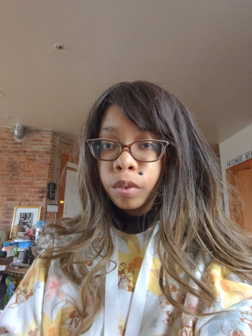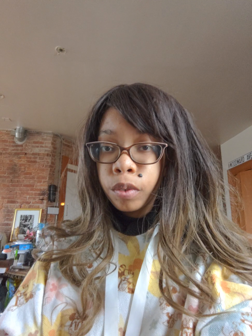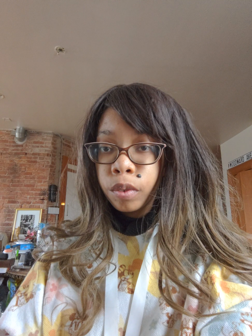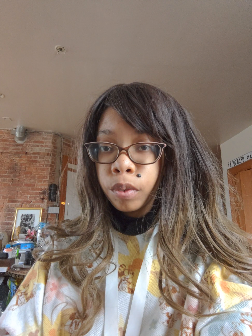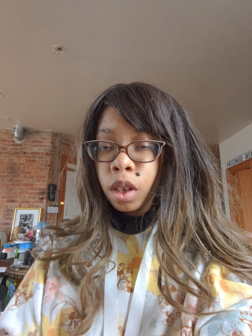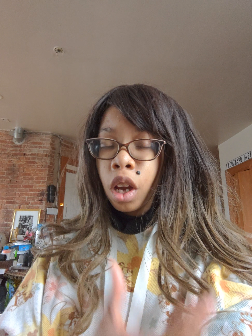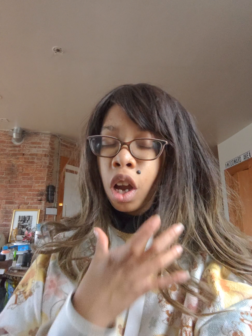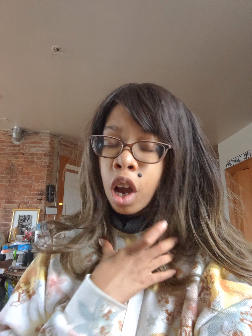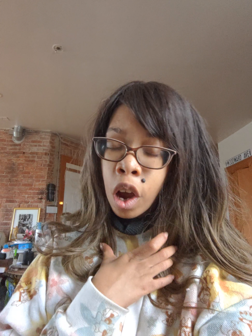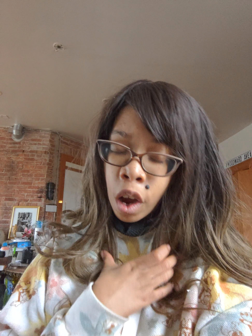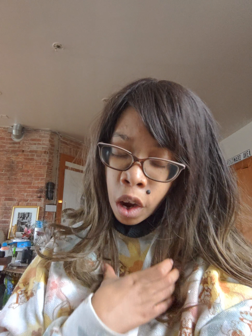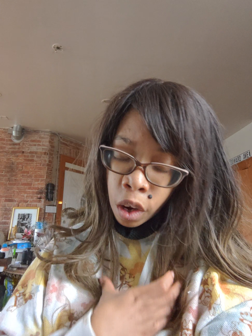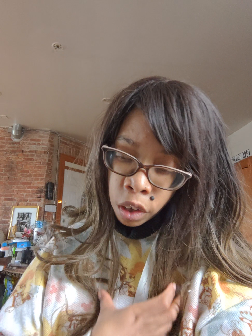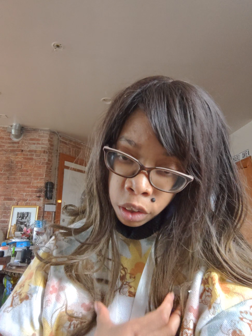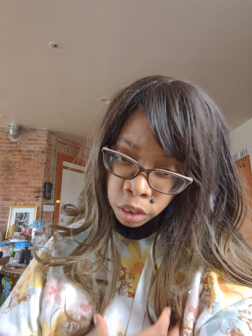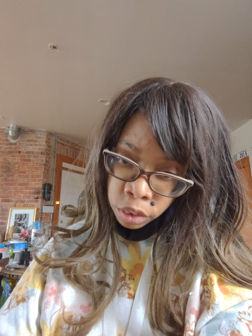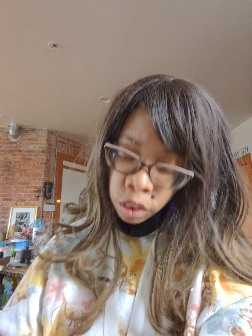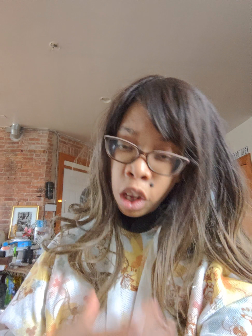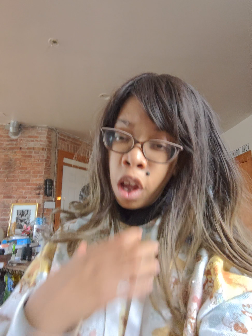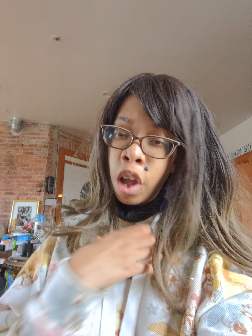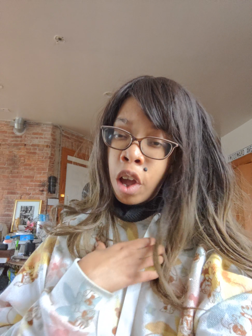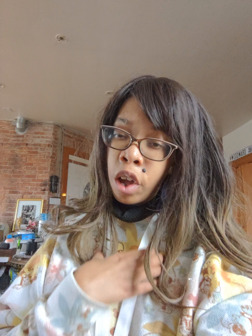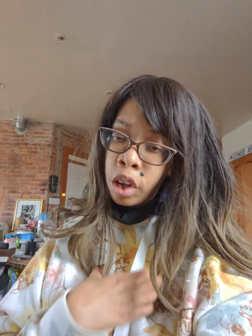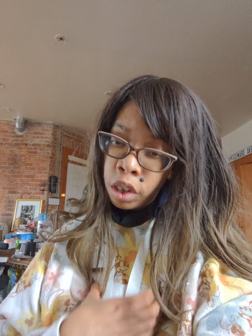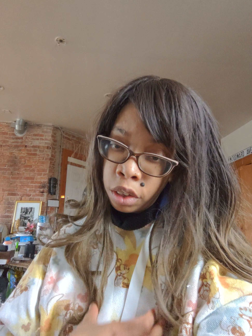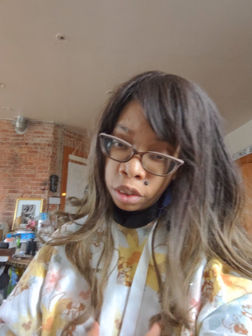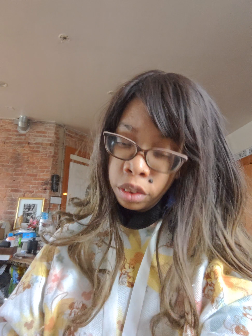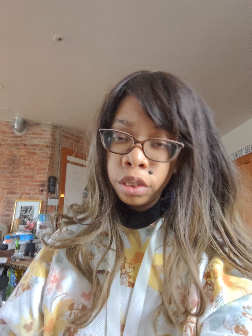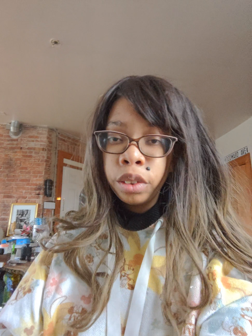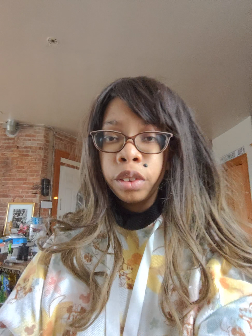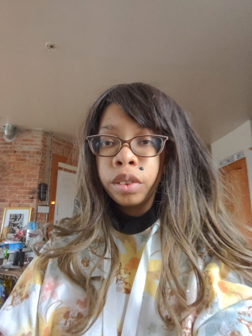hungry